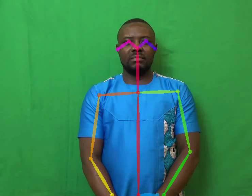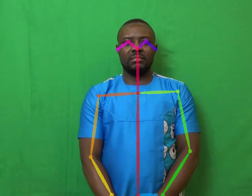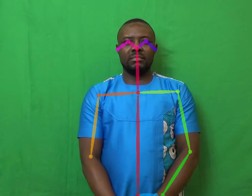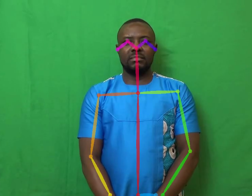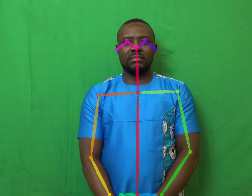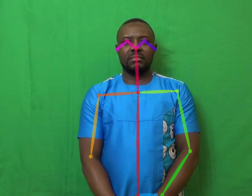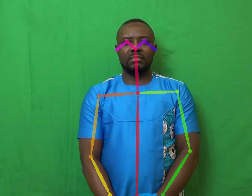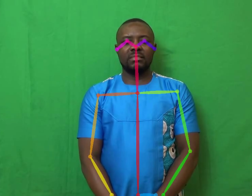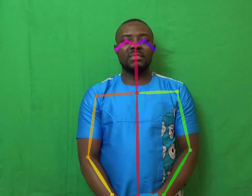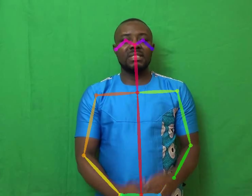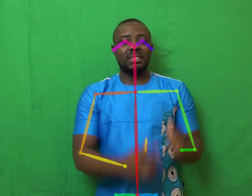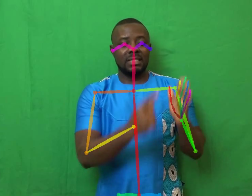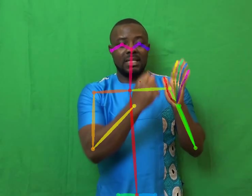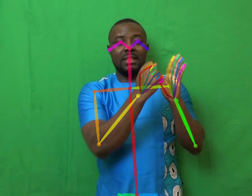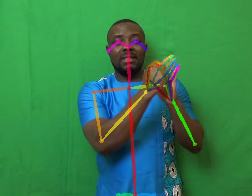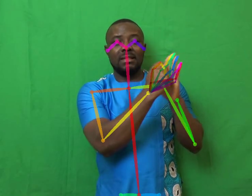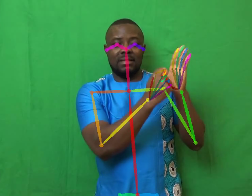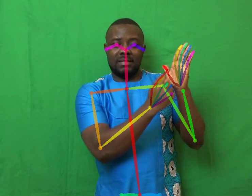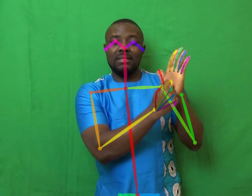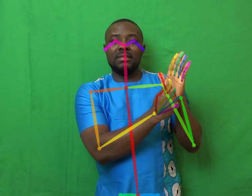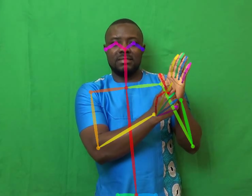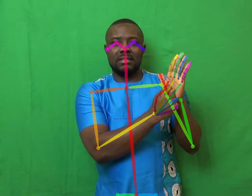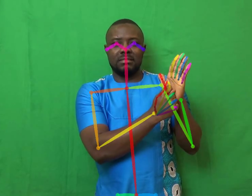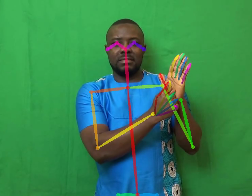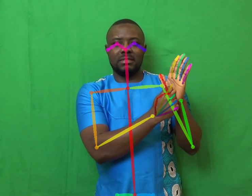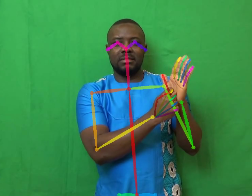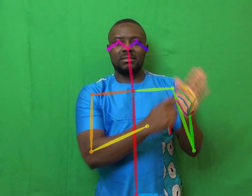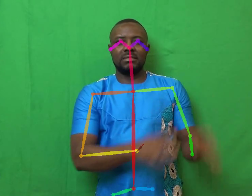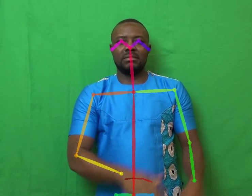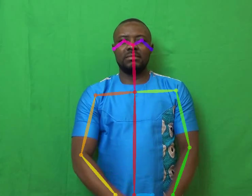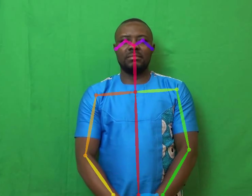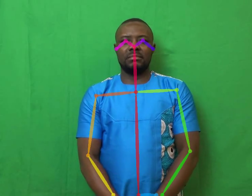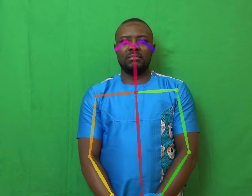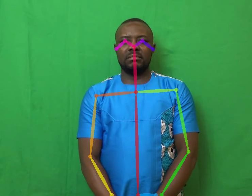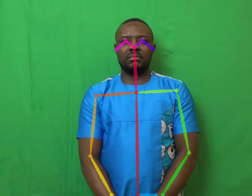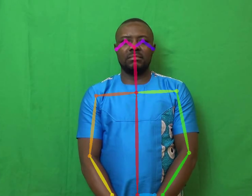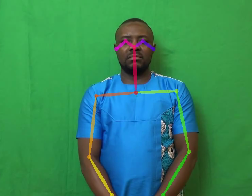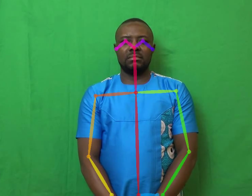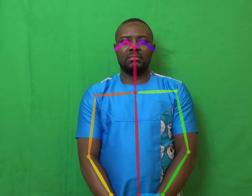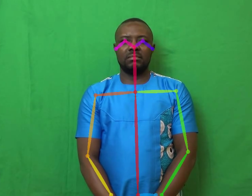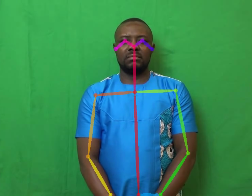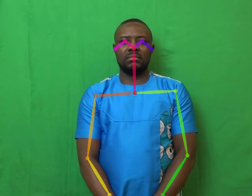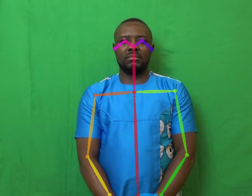testament